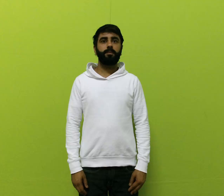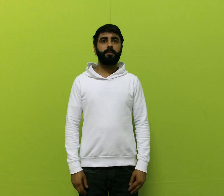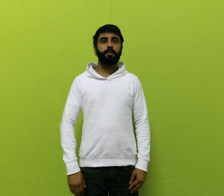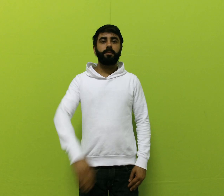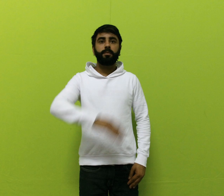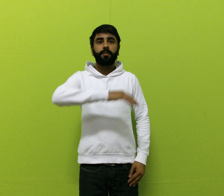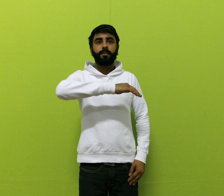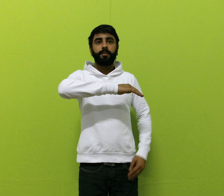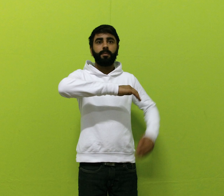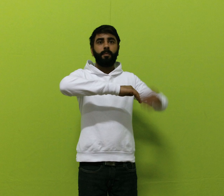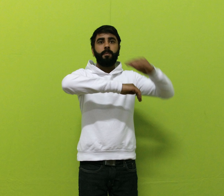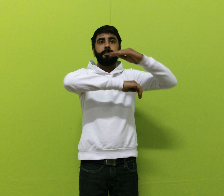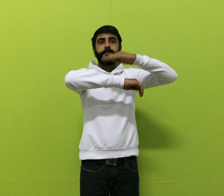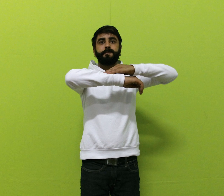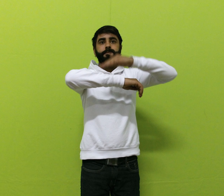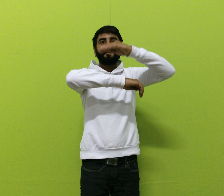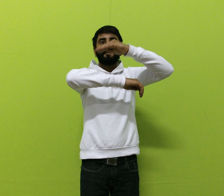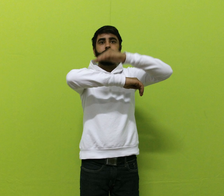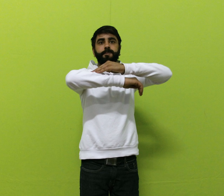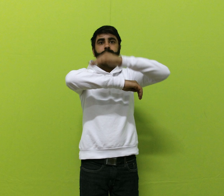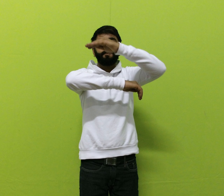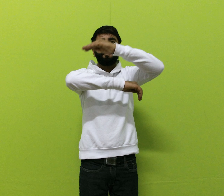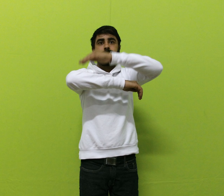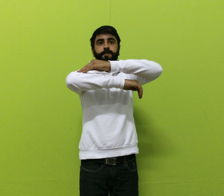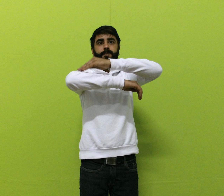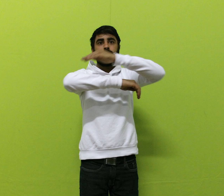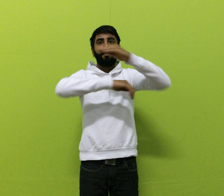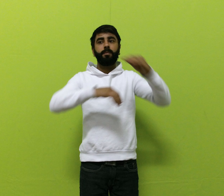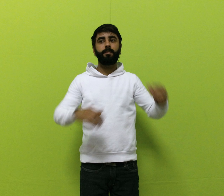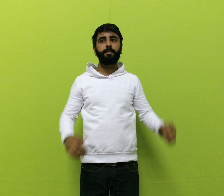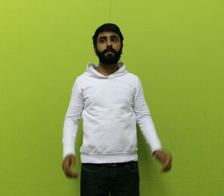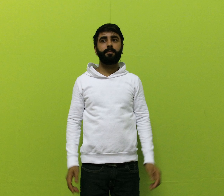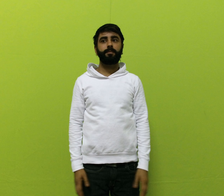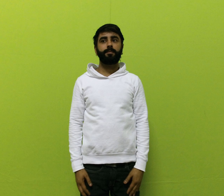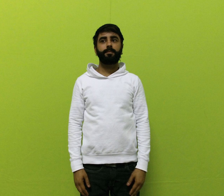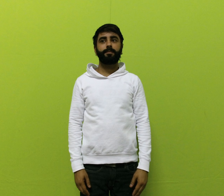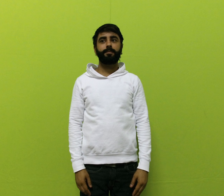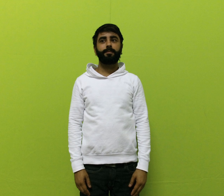sapo